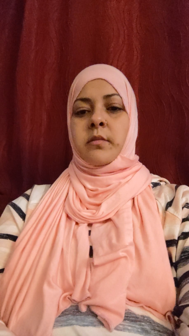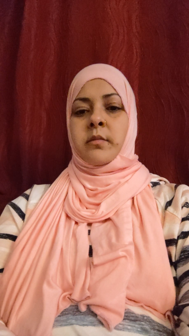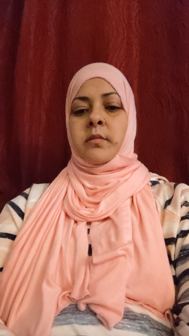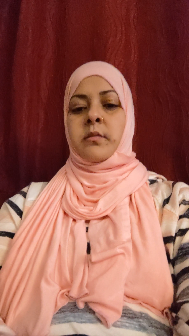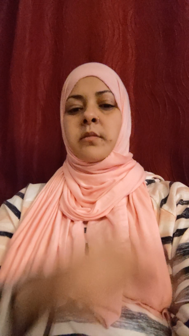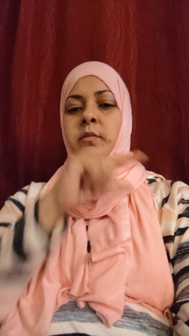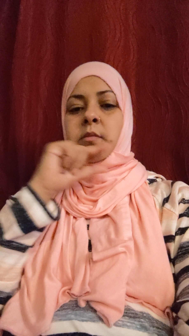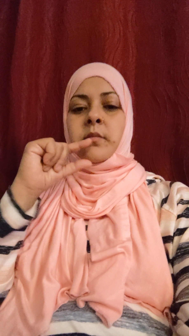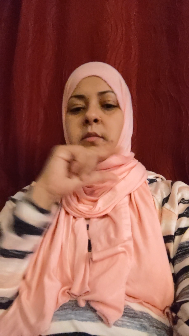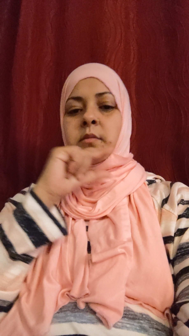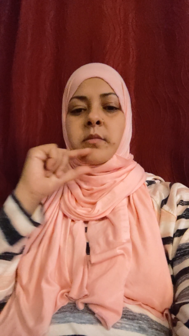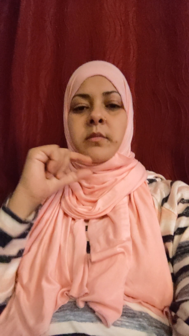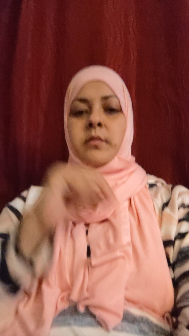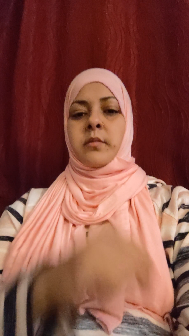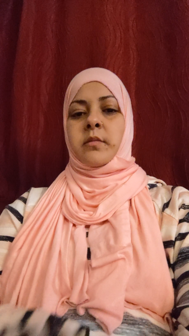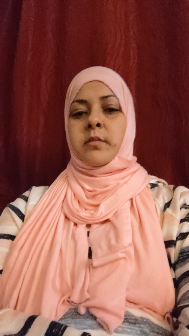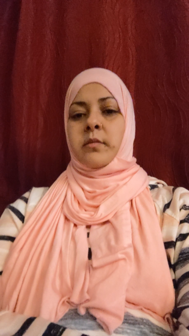glue